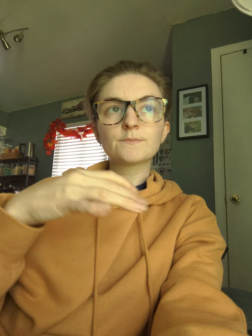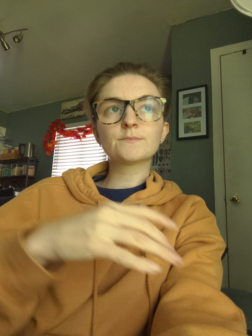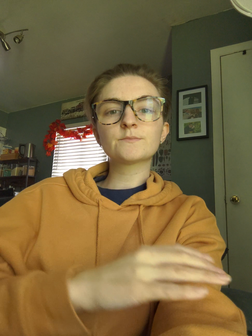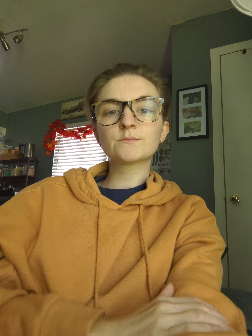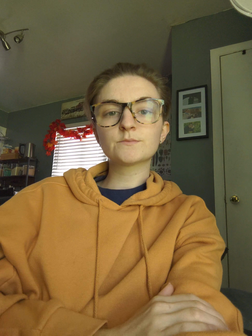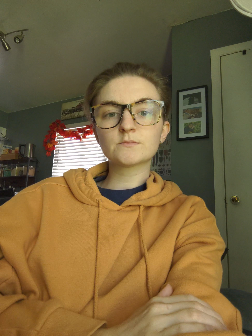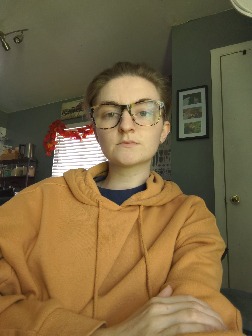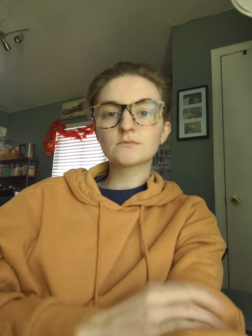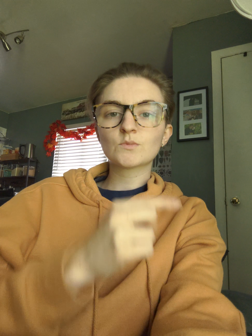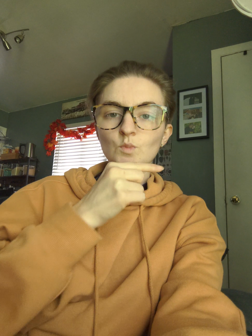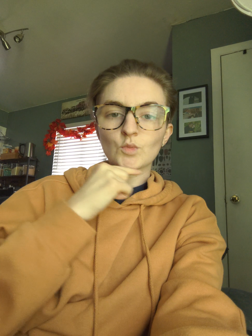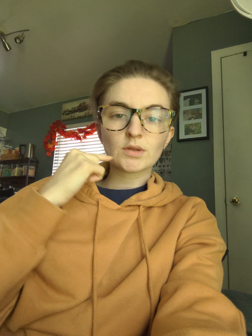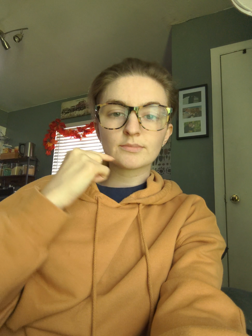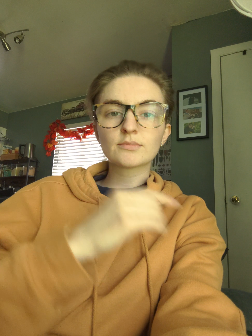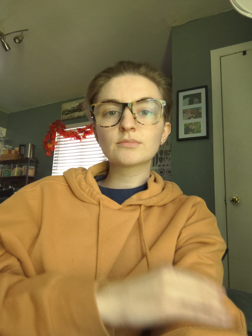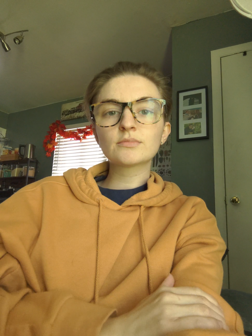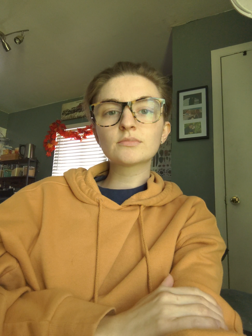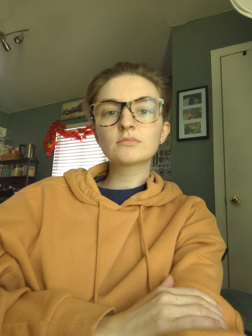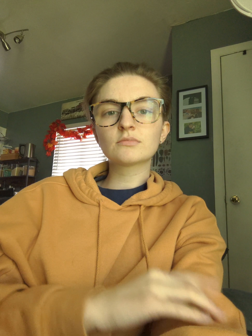glue